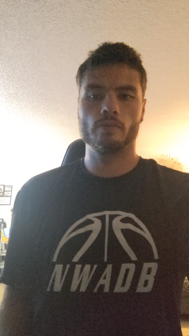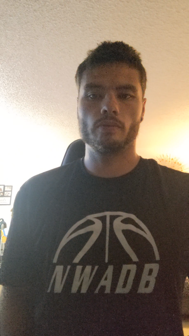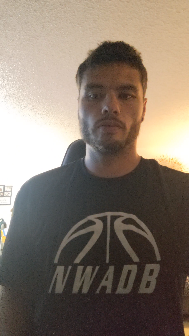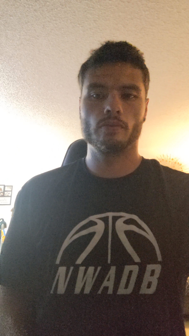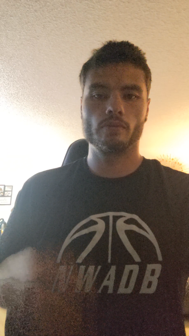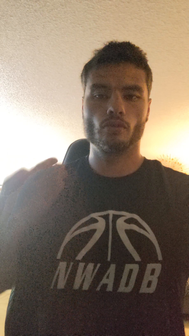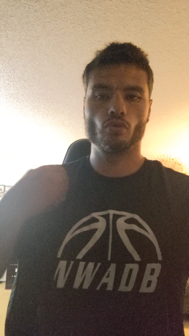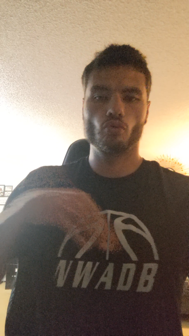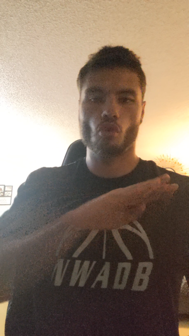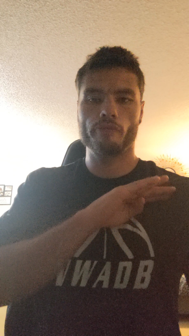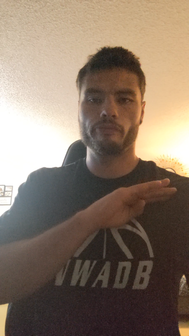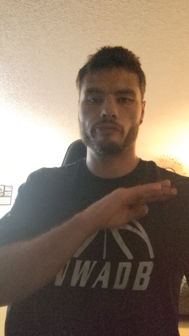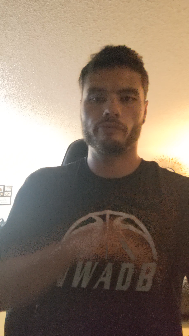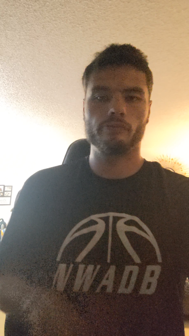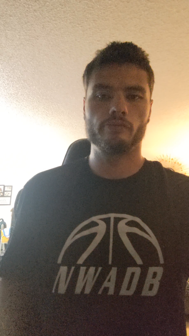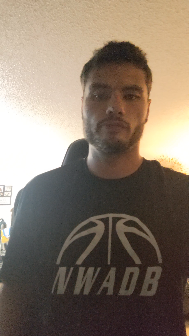scarf